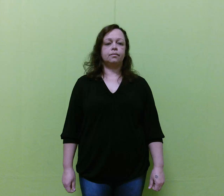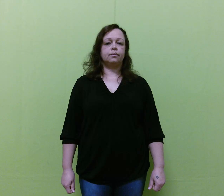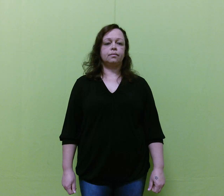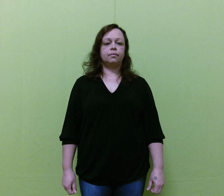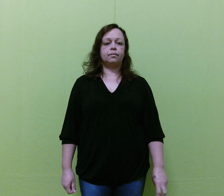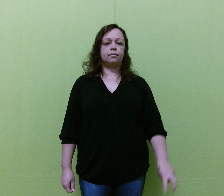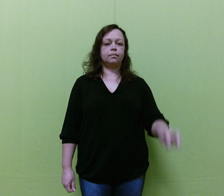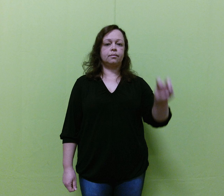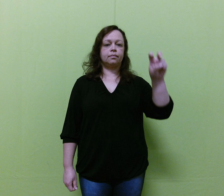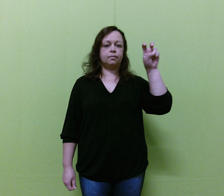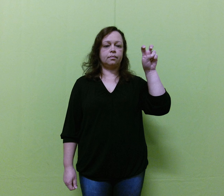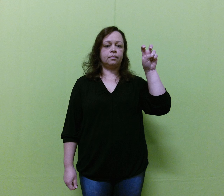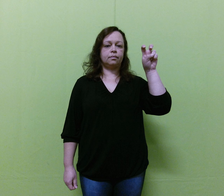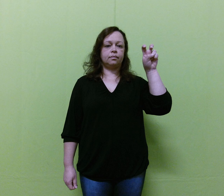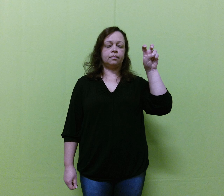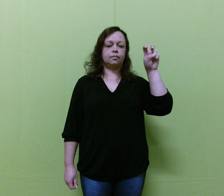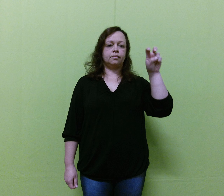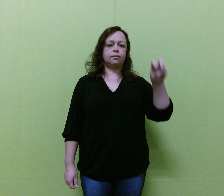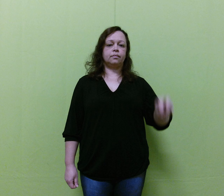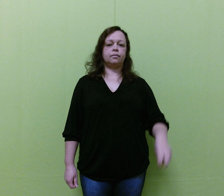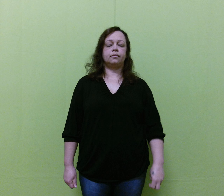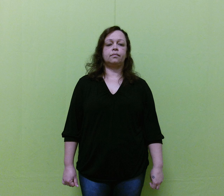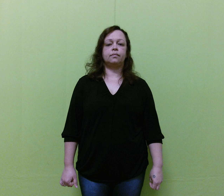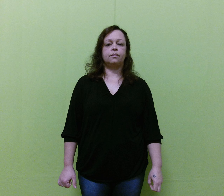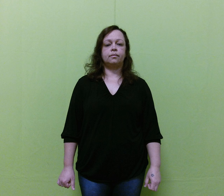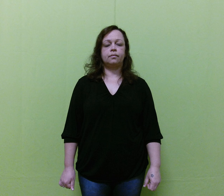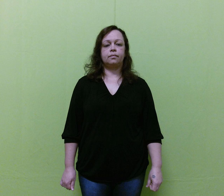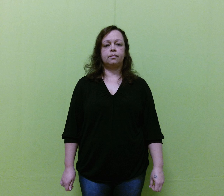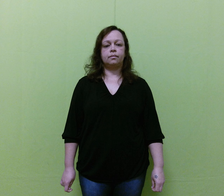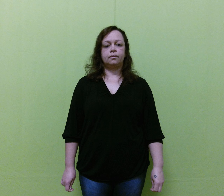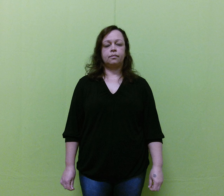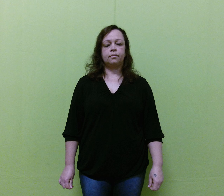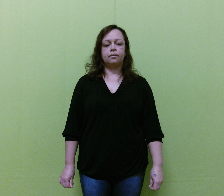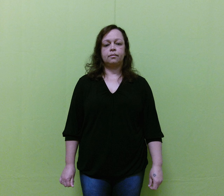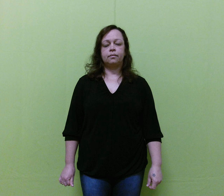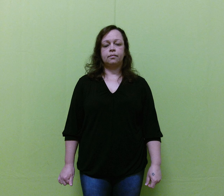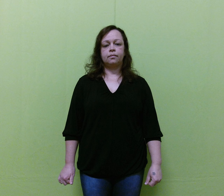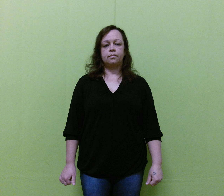cinco